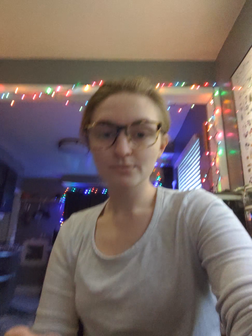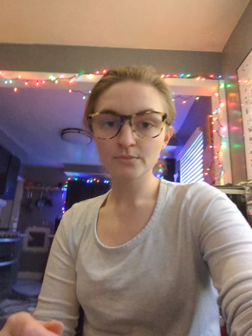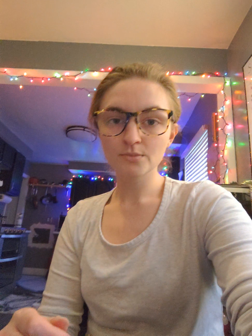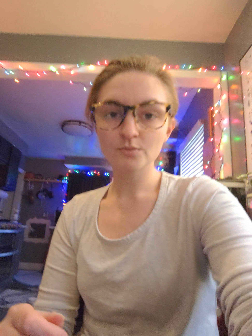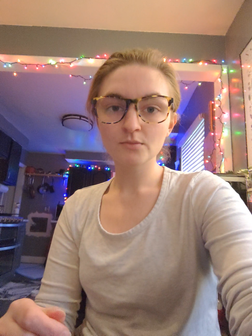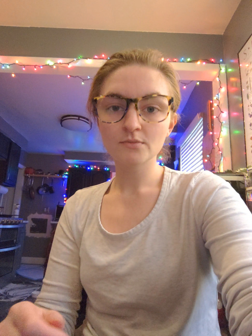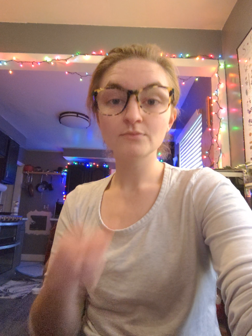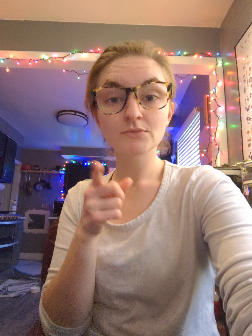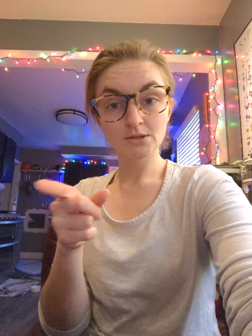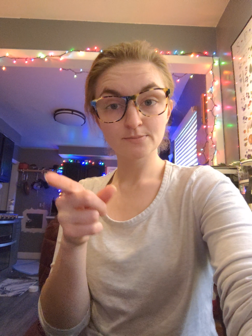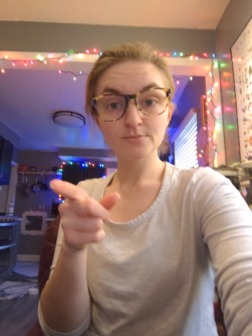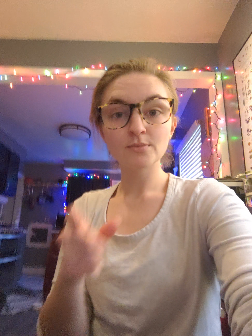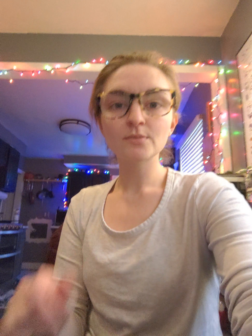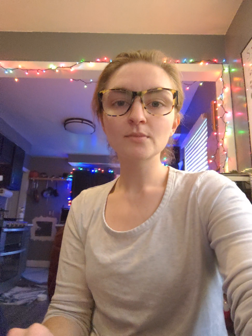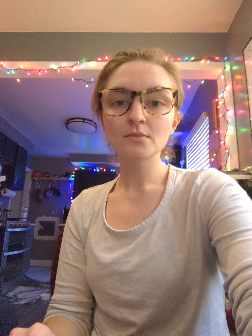he/she/it